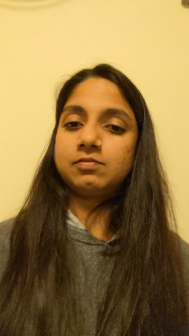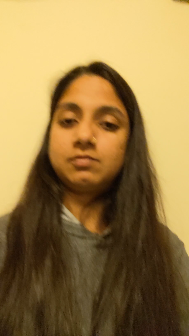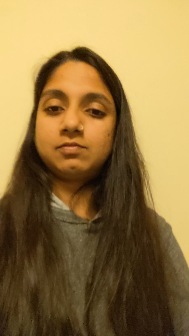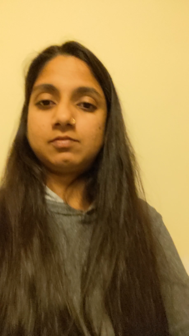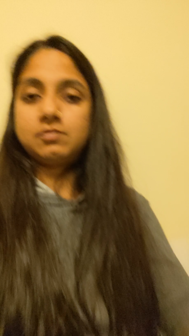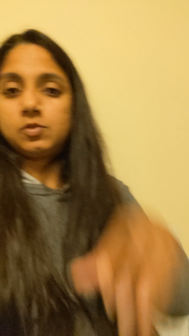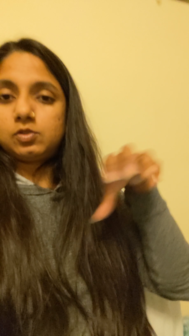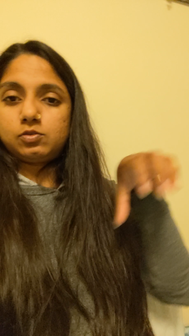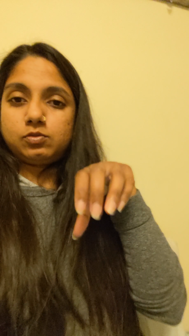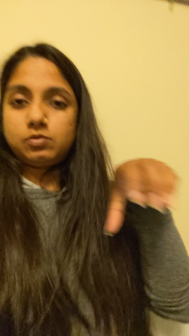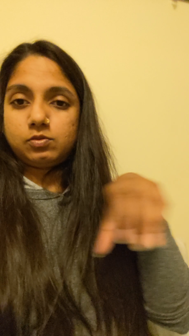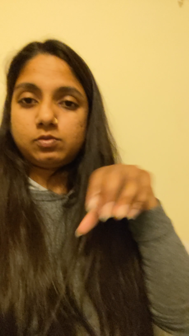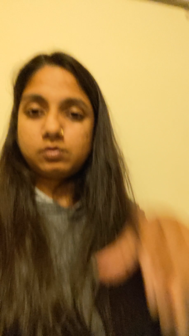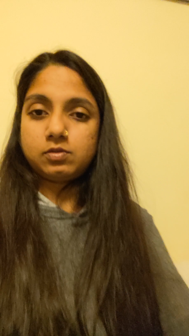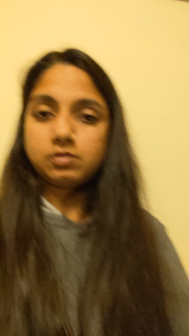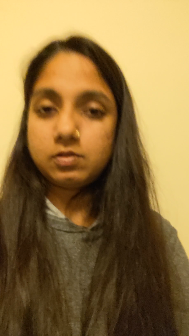does